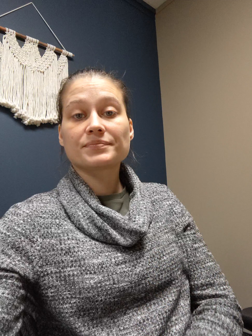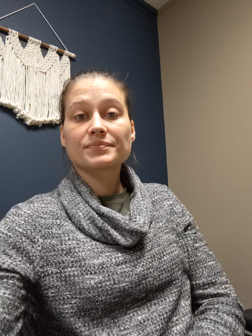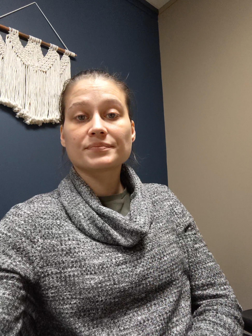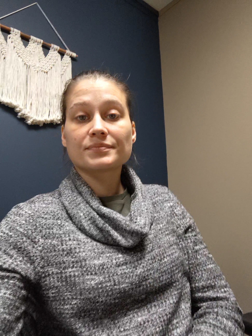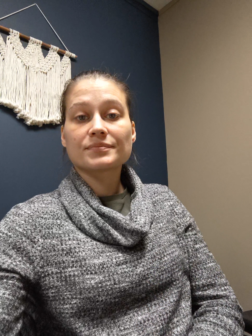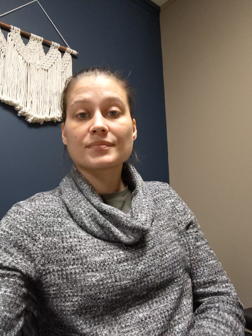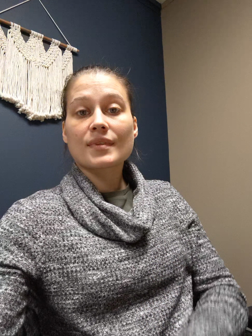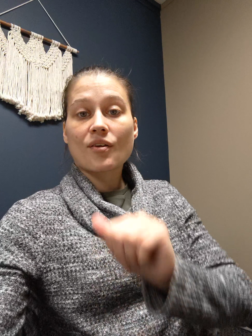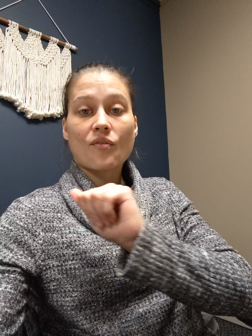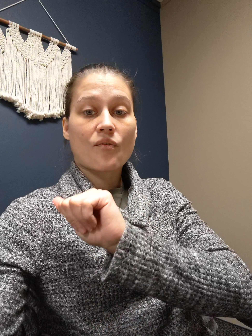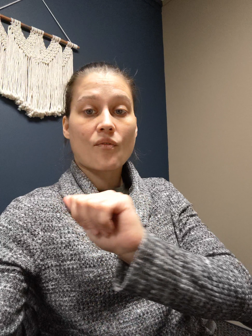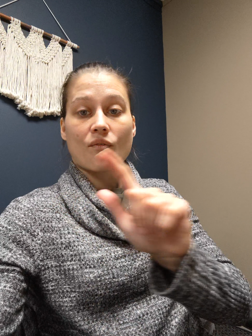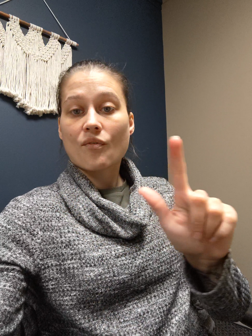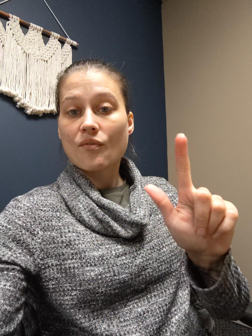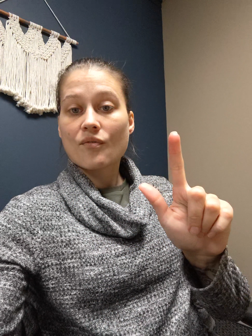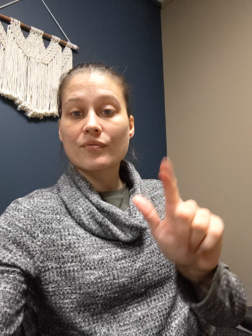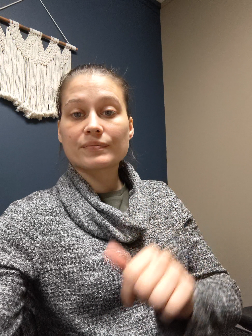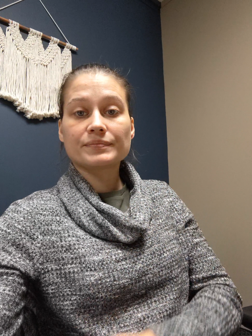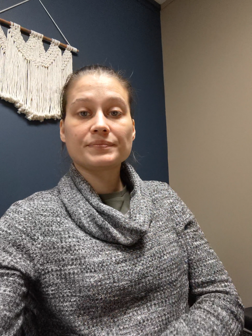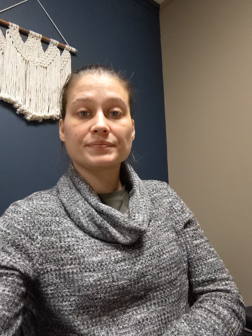all